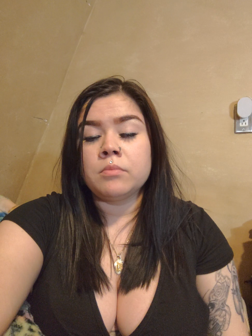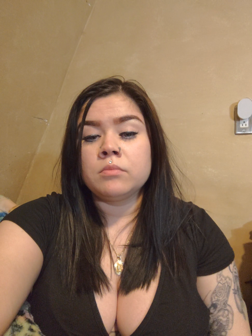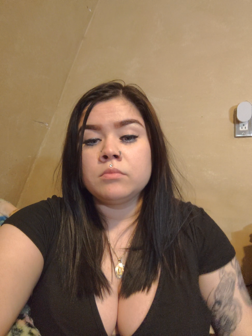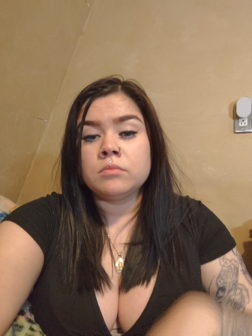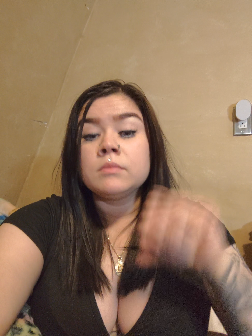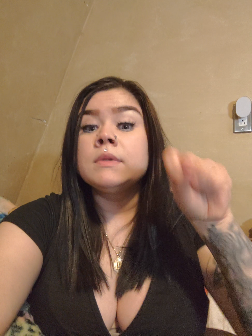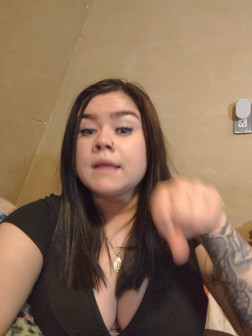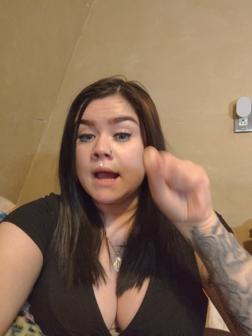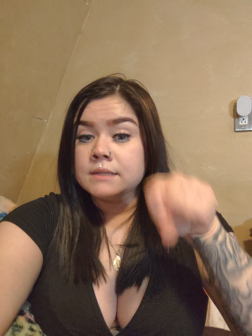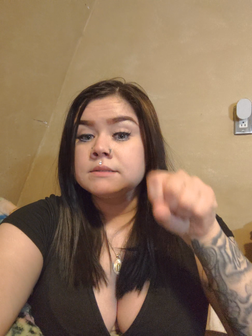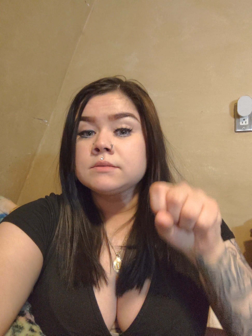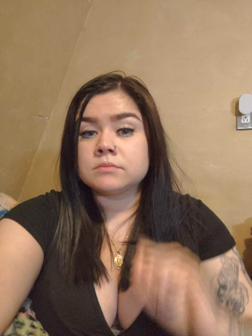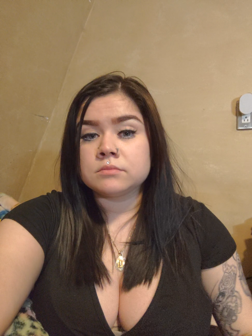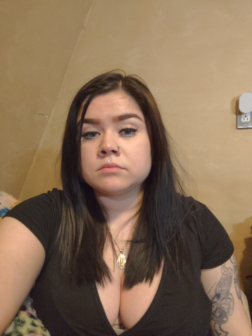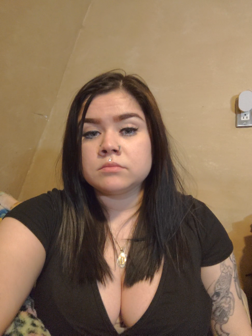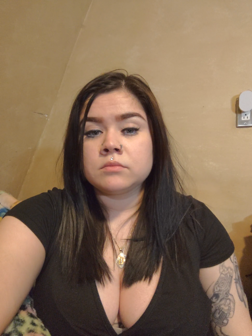yes